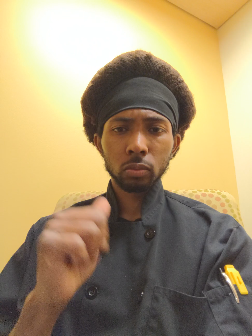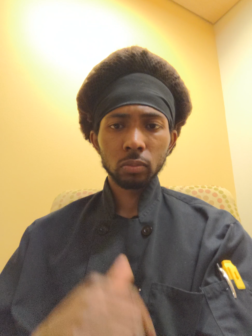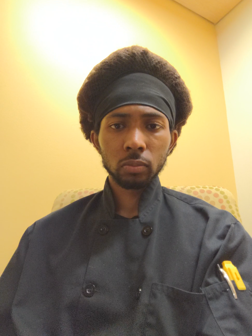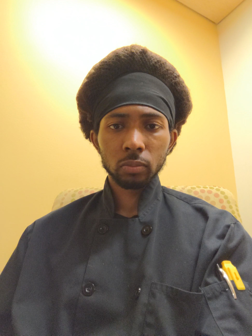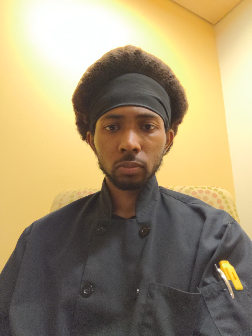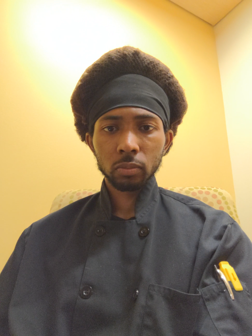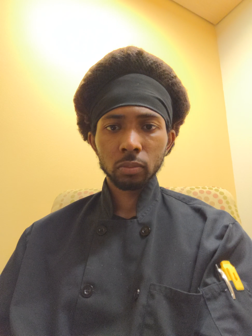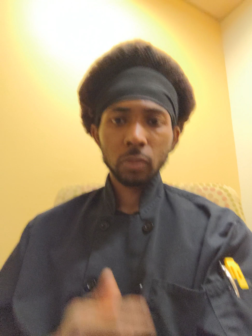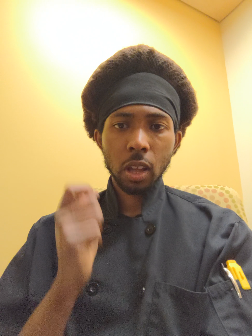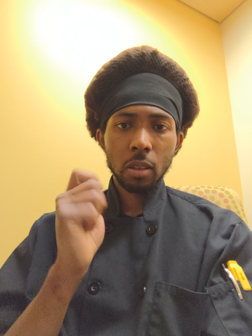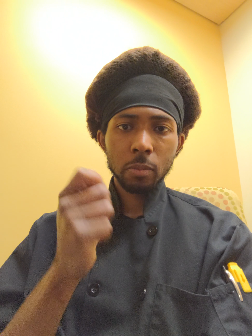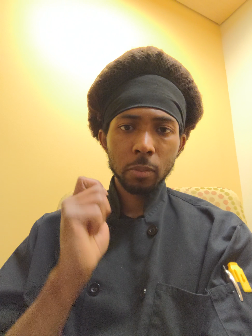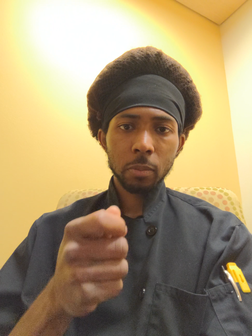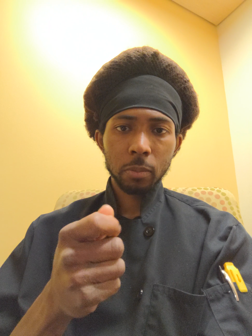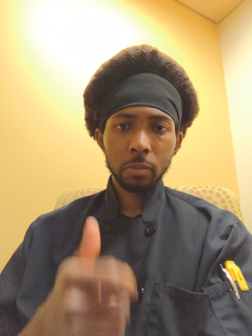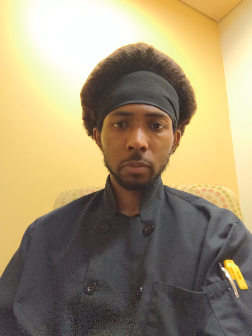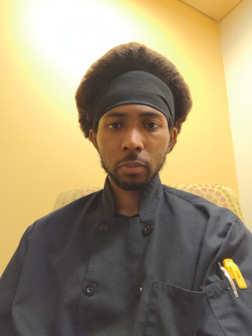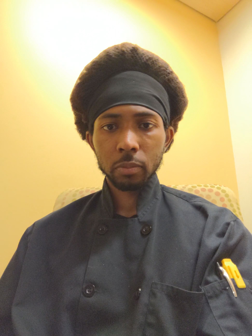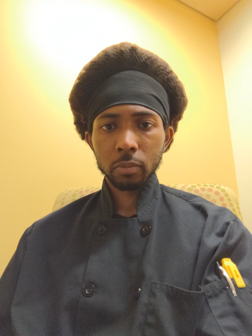hammer